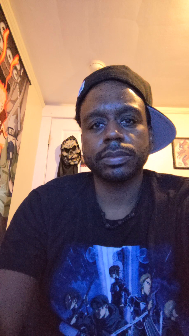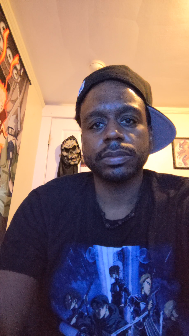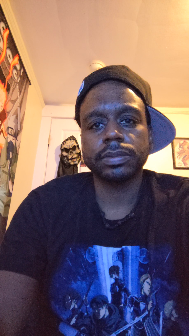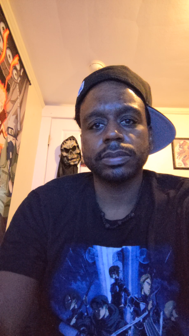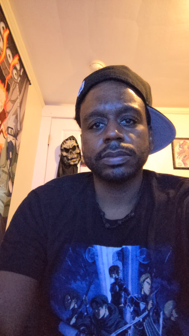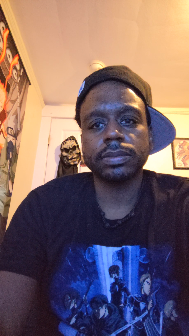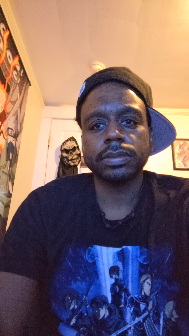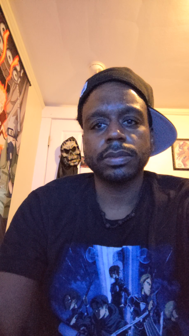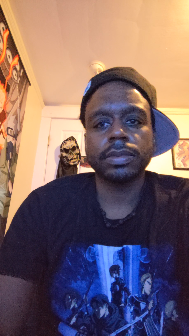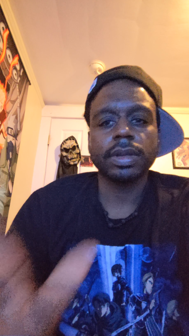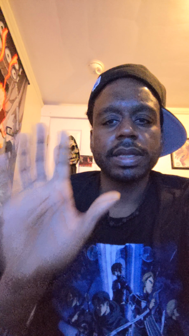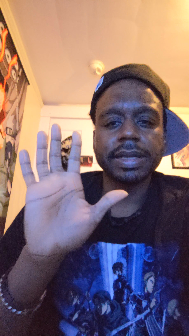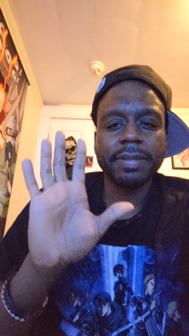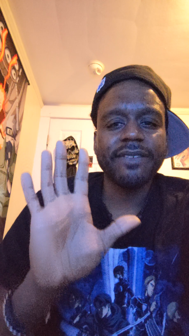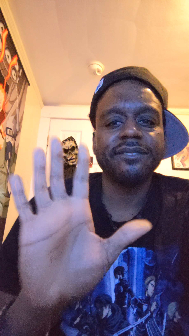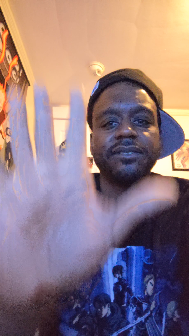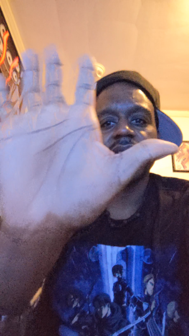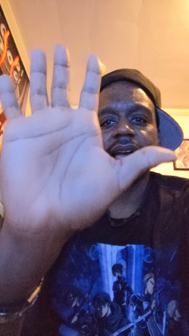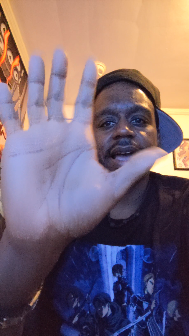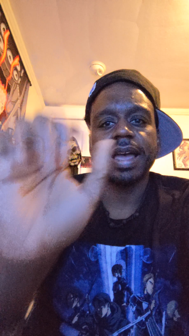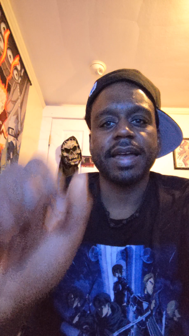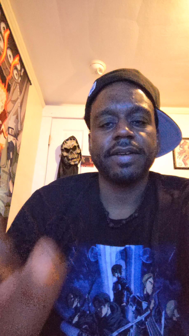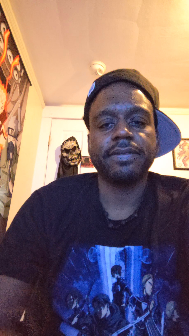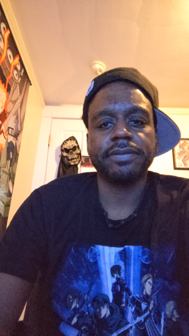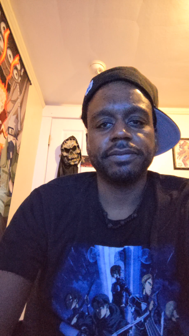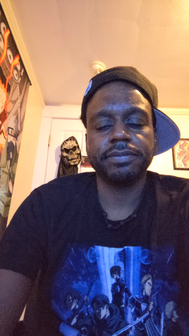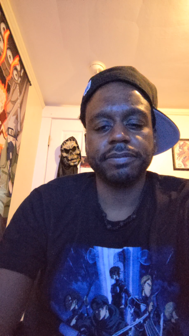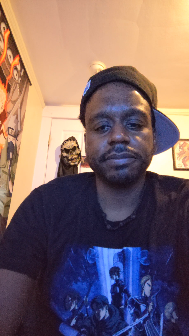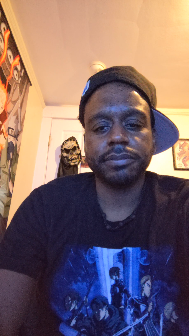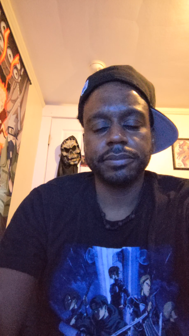give me five